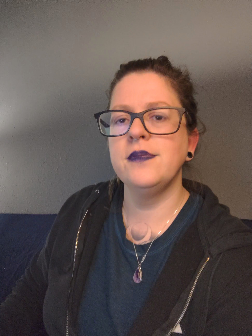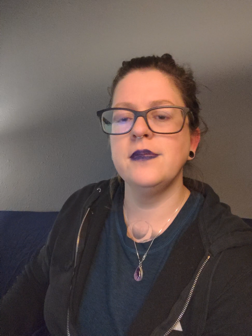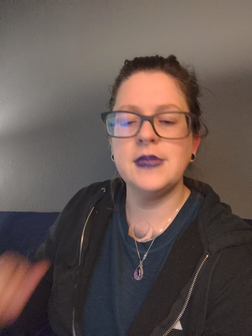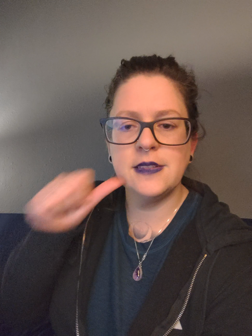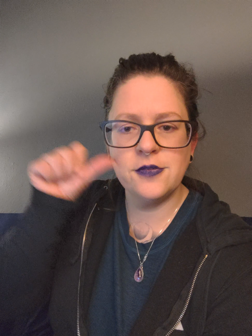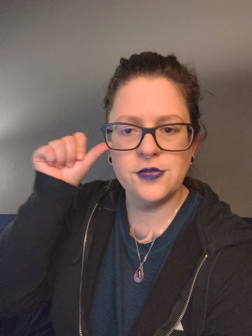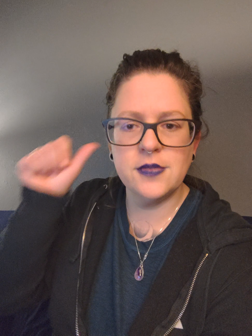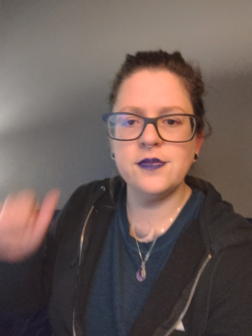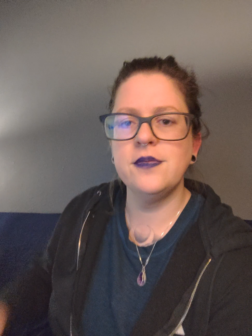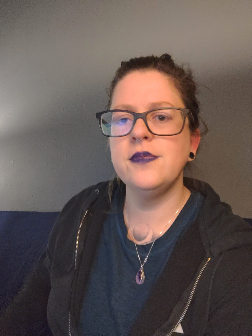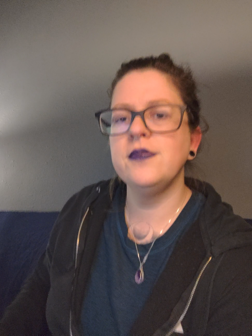yesterday